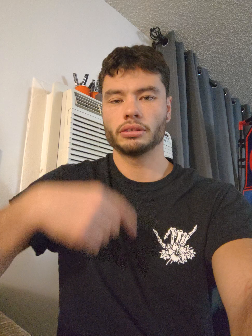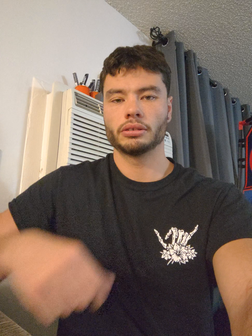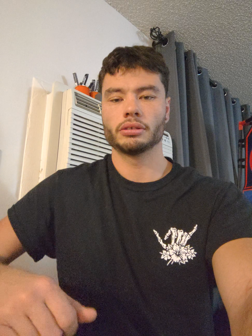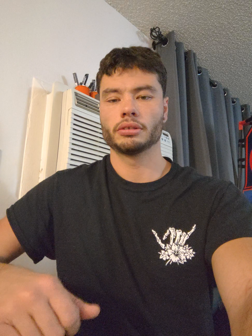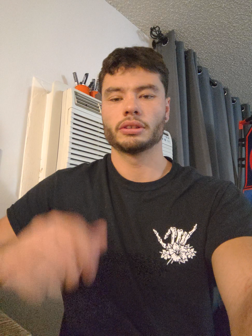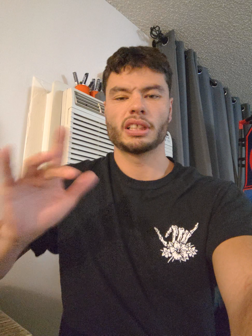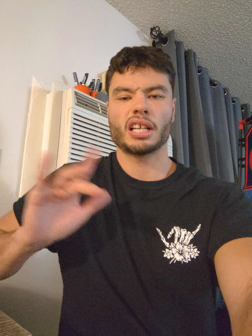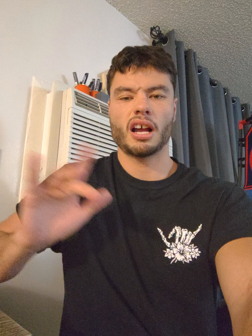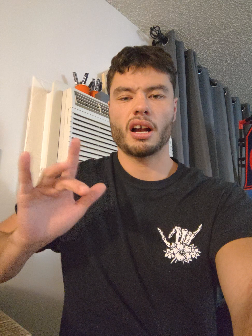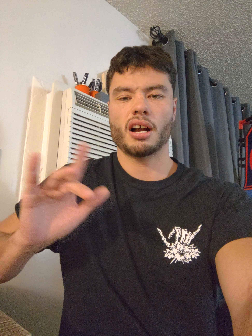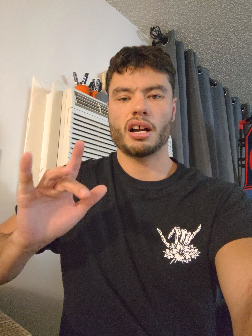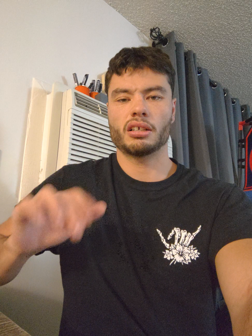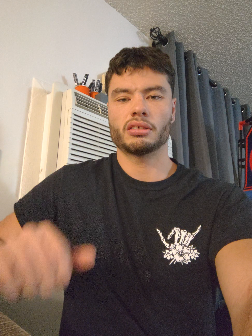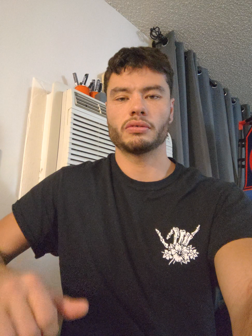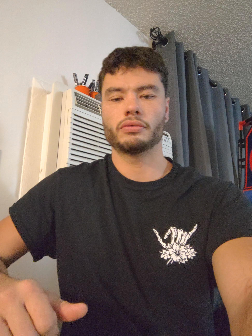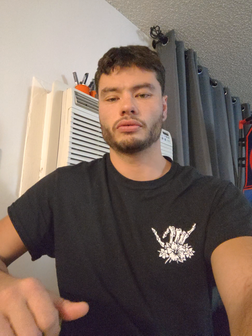yucky